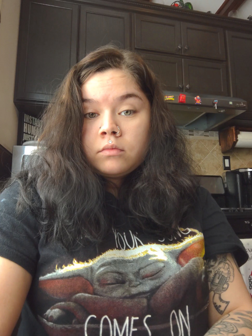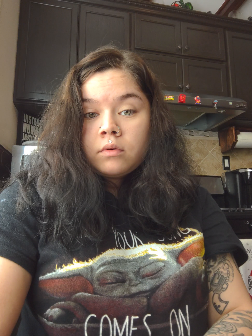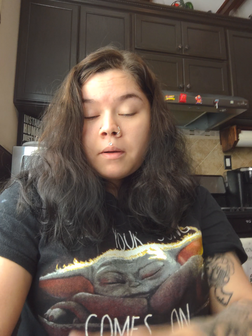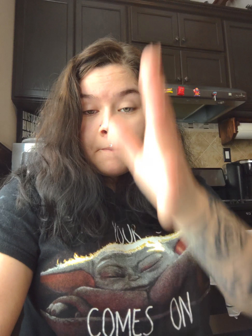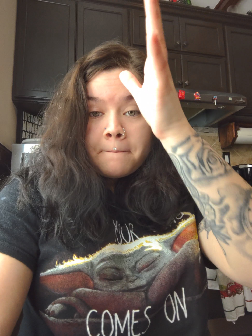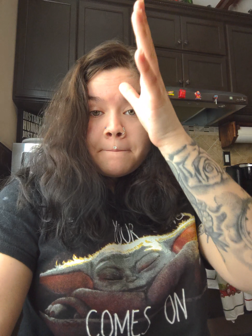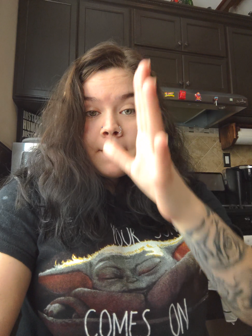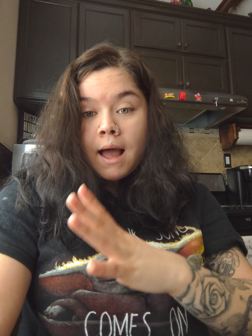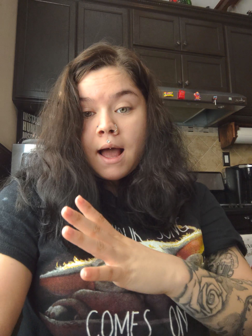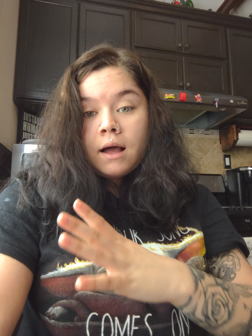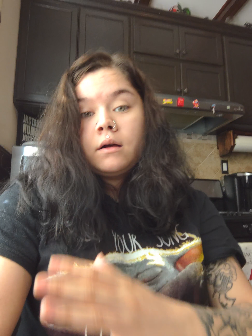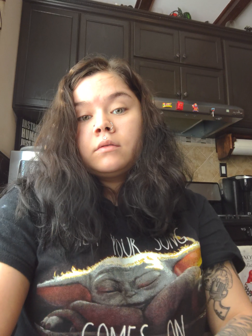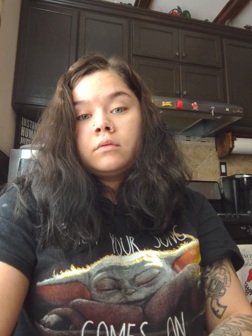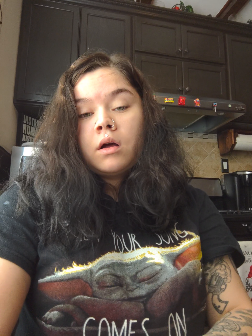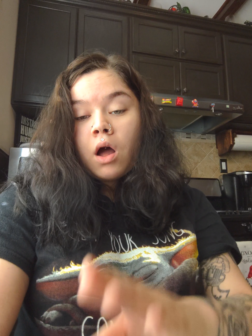man